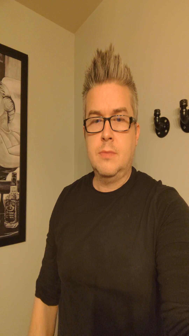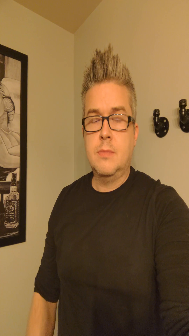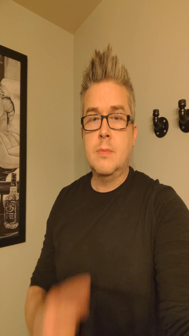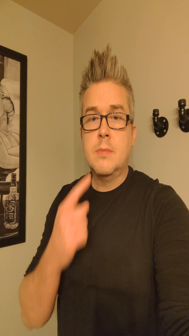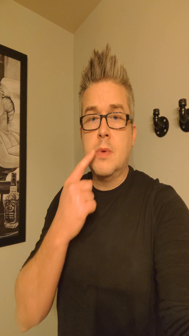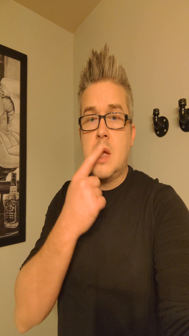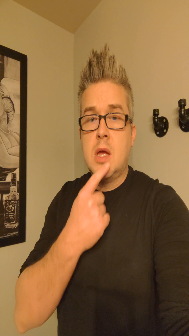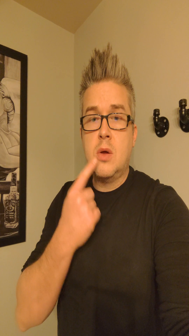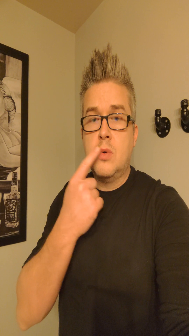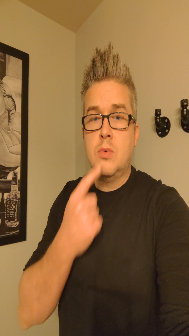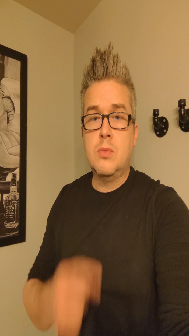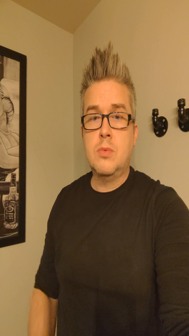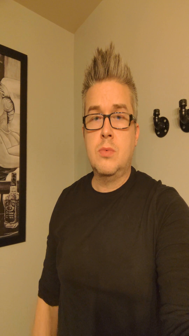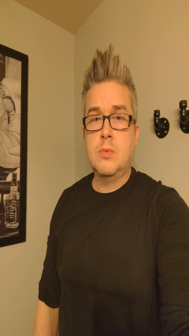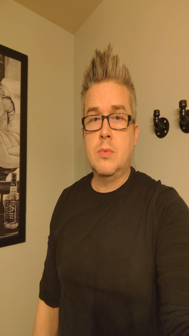mouth